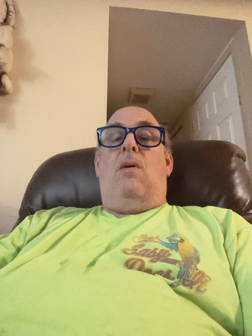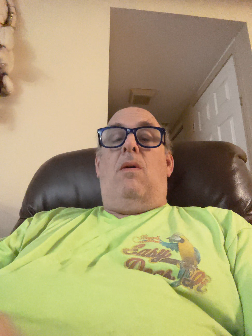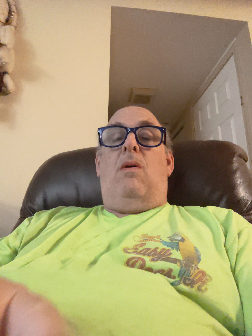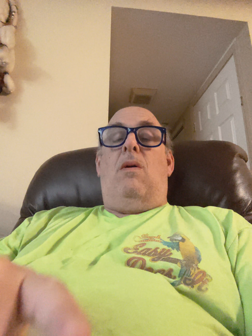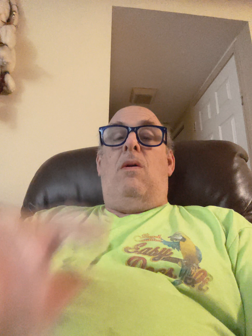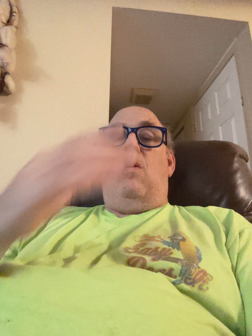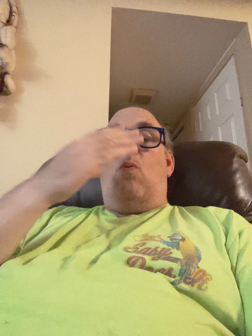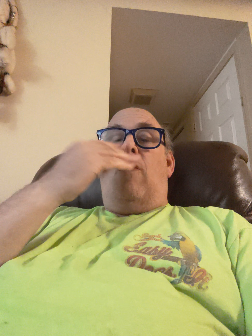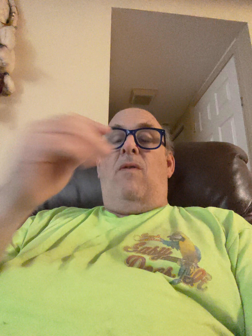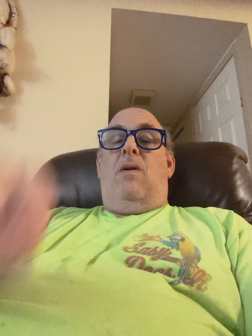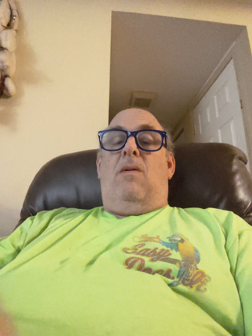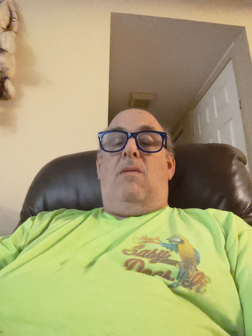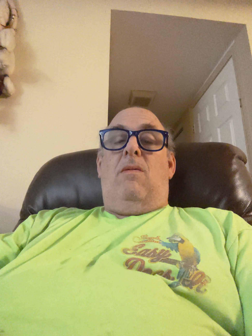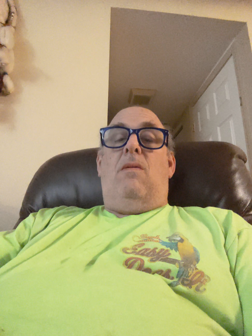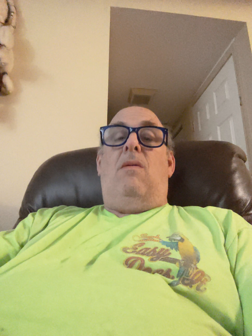wolf